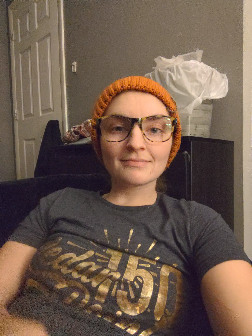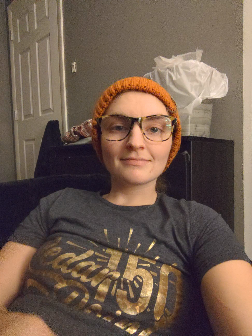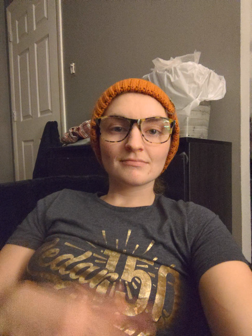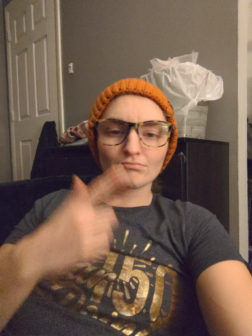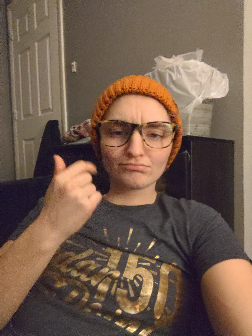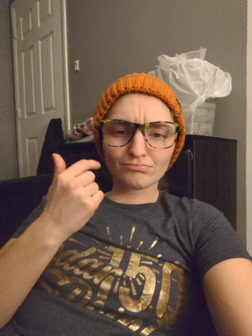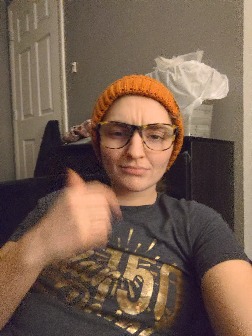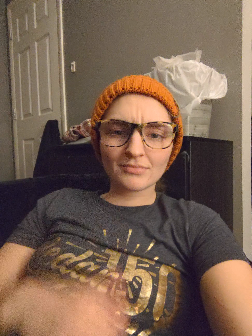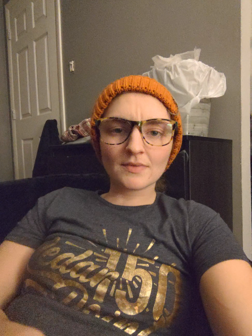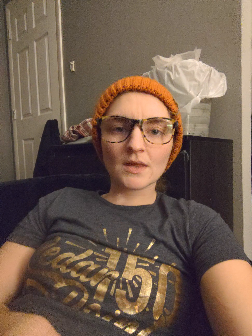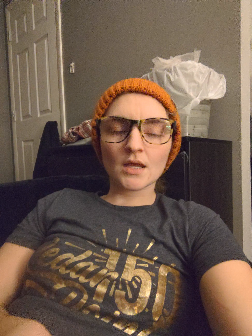cry